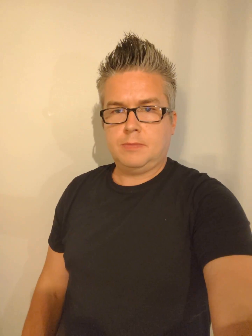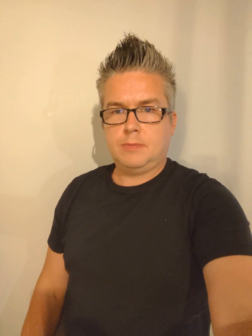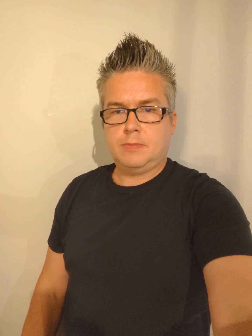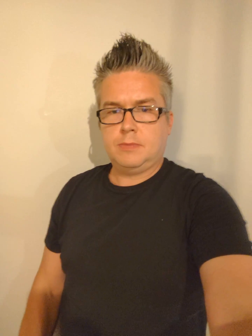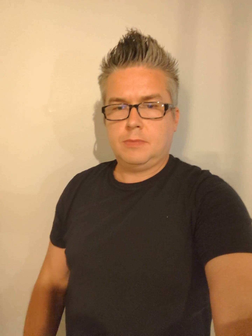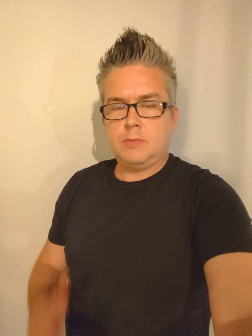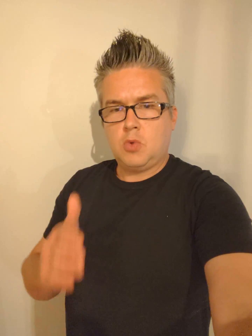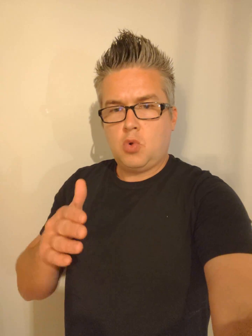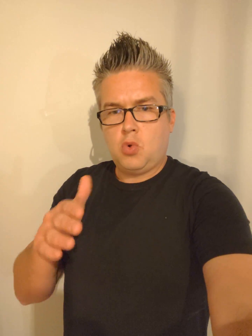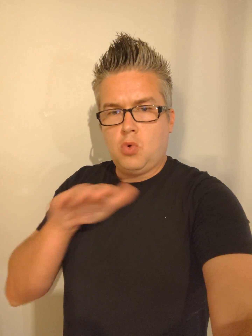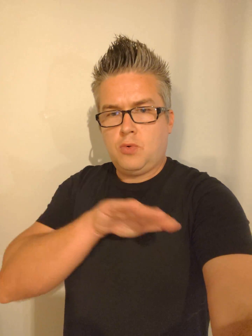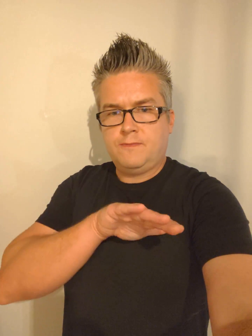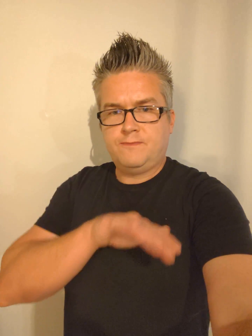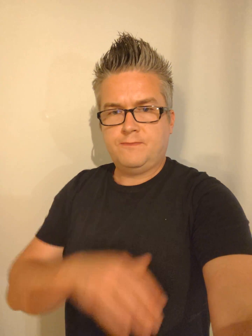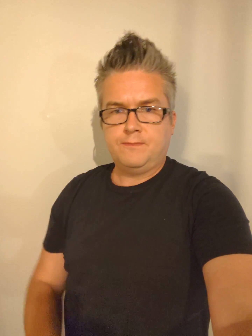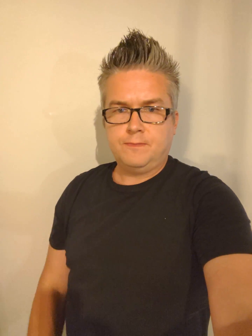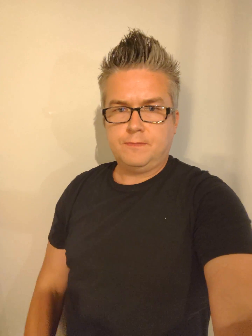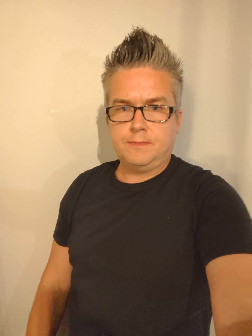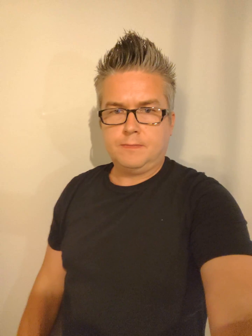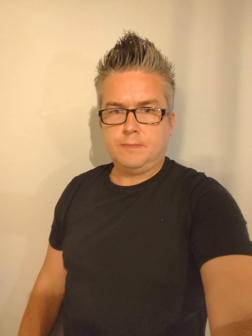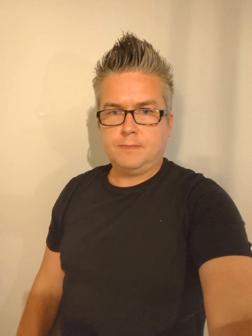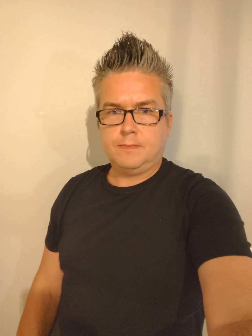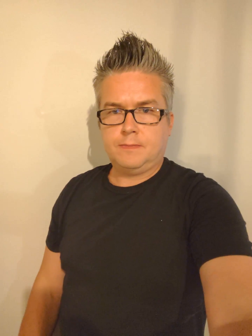cover